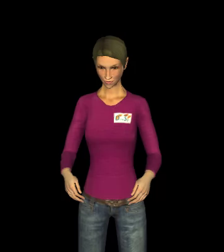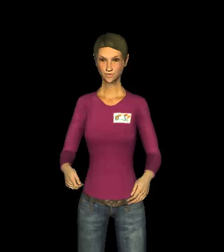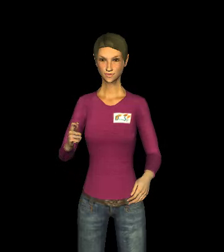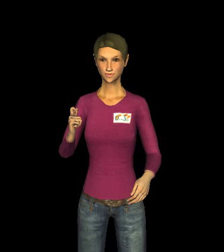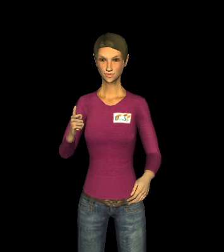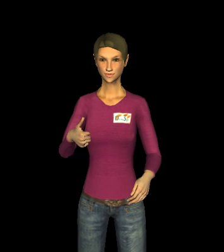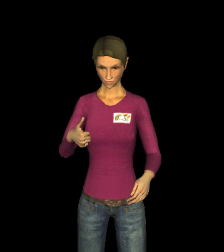تقريبا